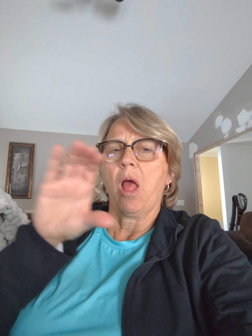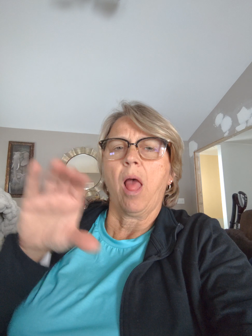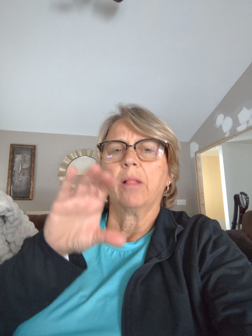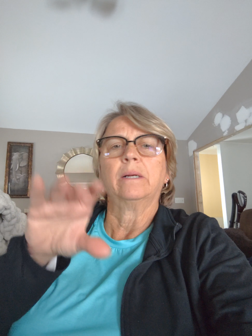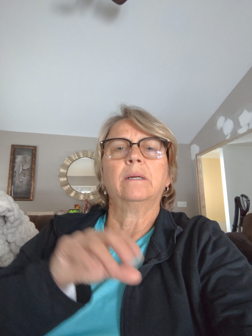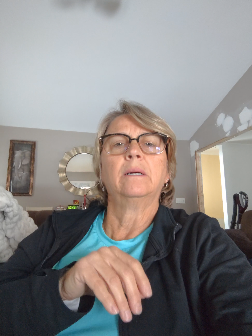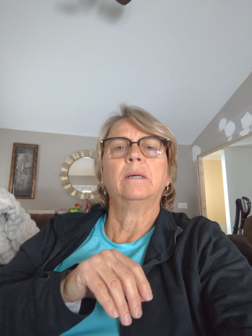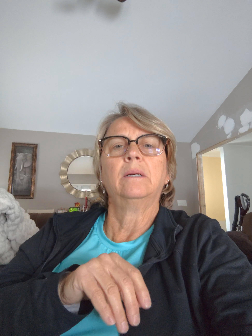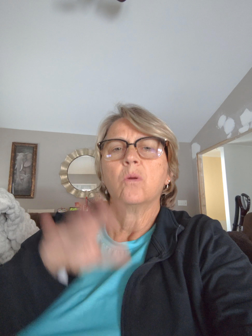chocolate